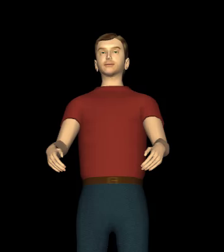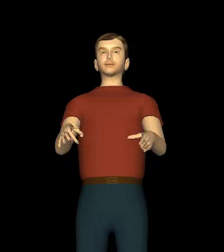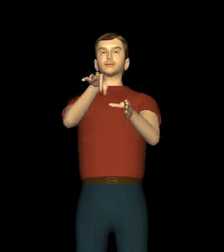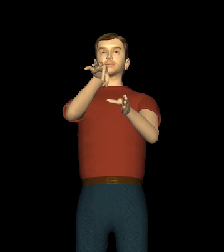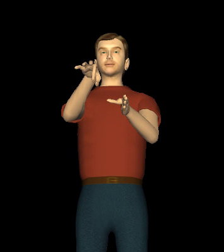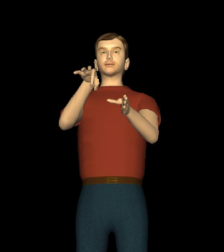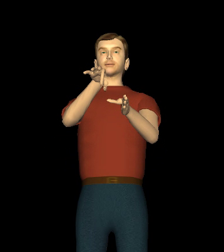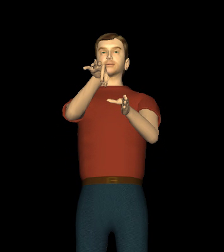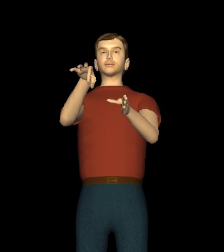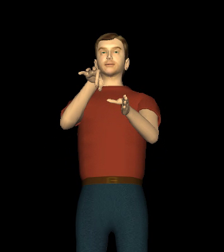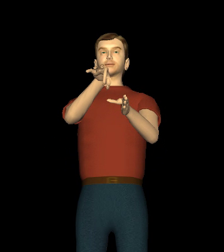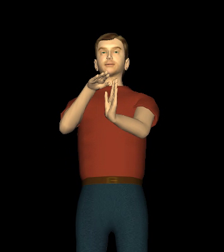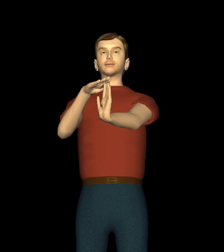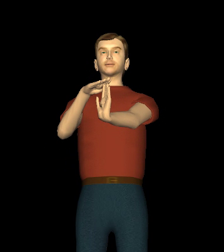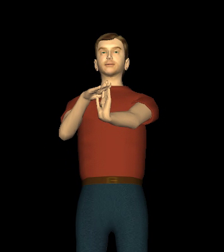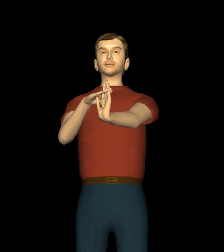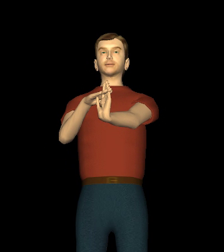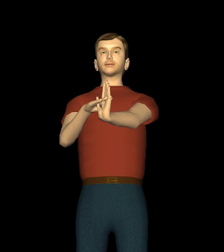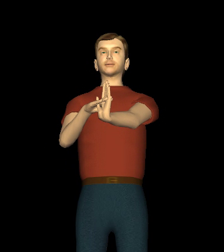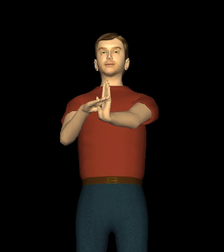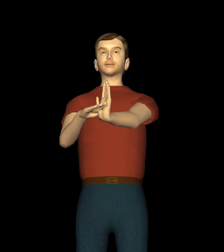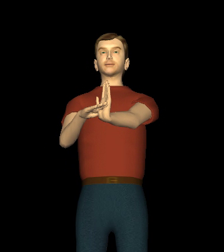وصفة